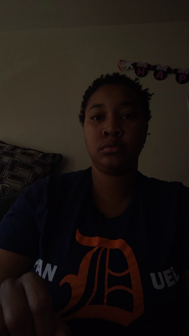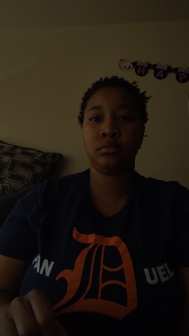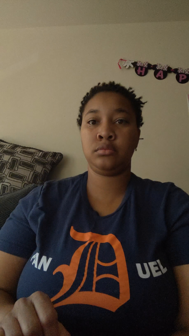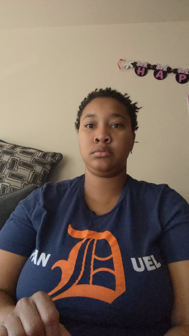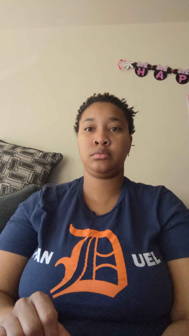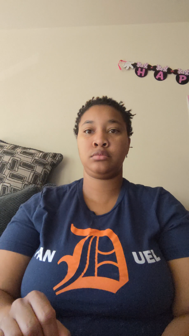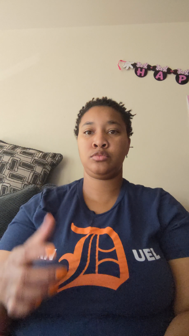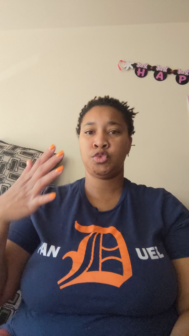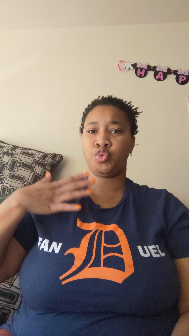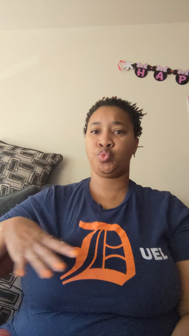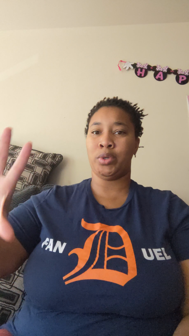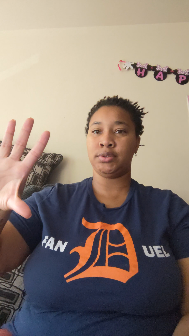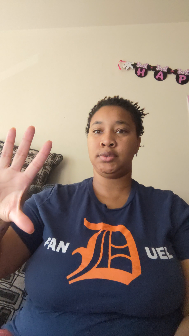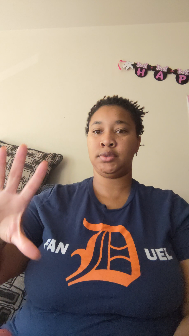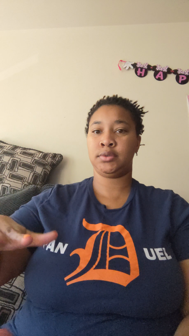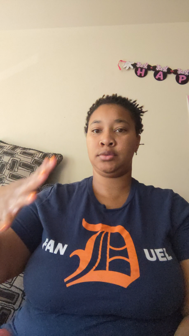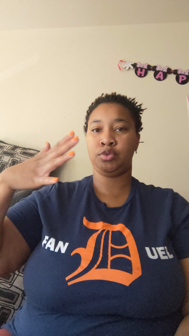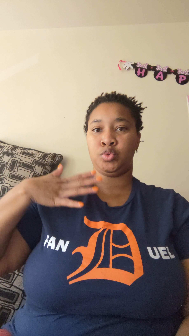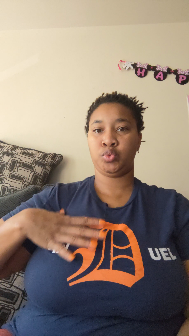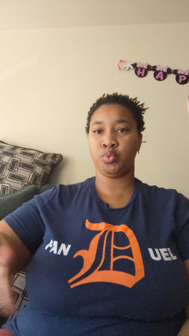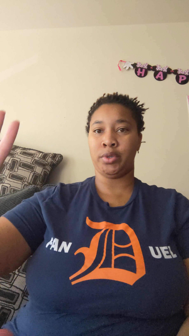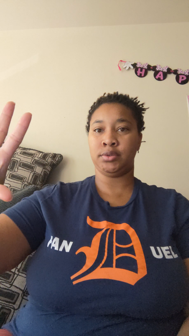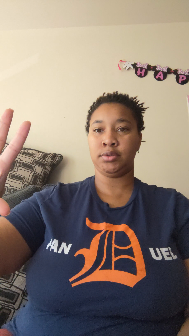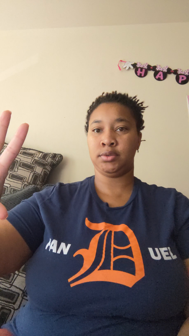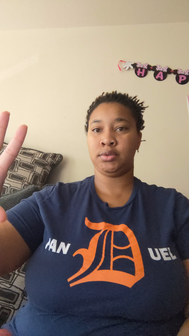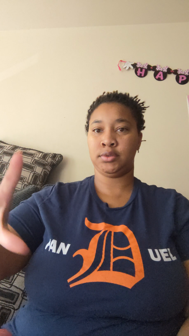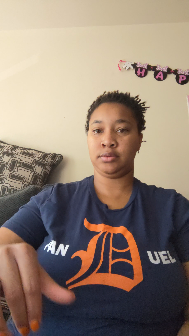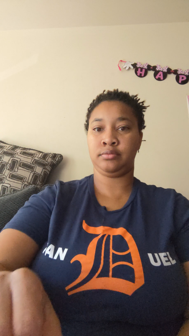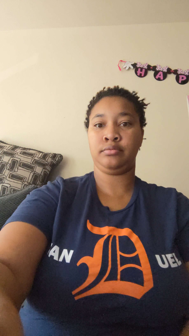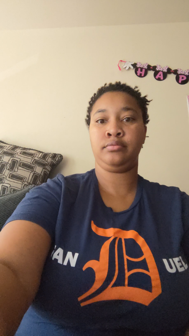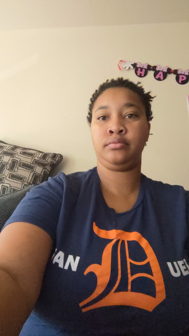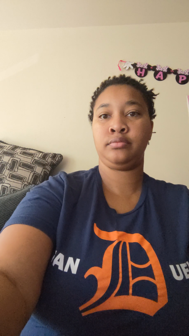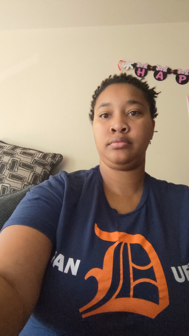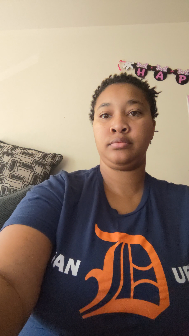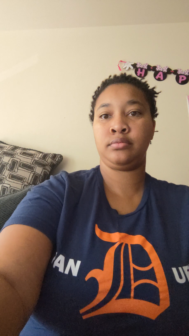dress